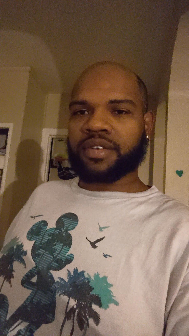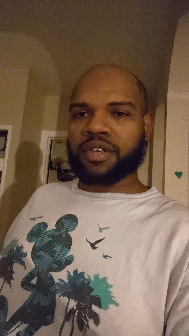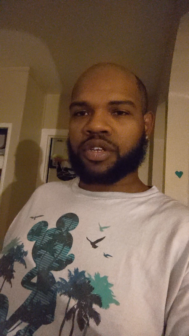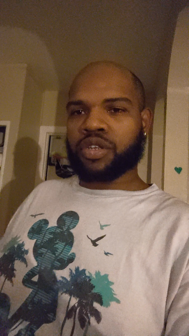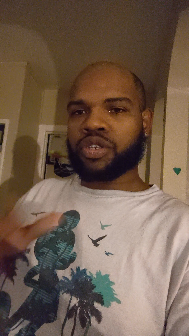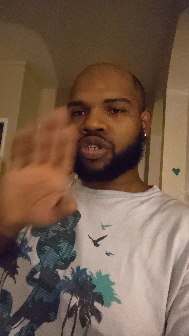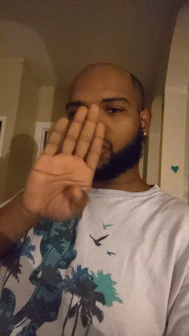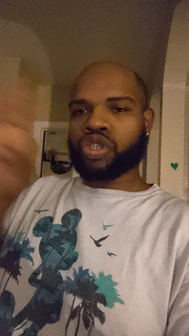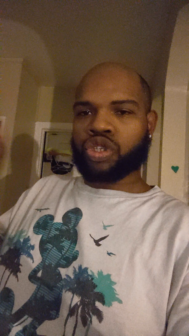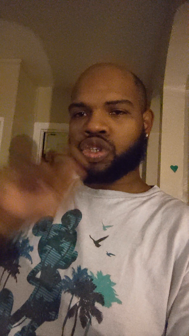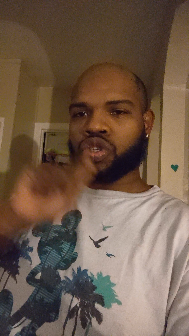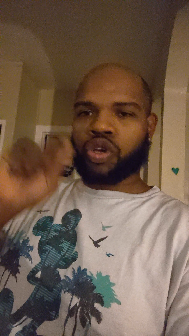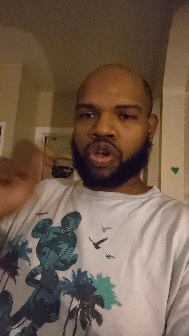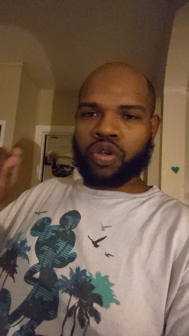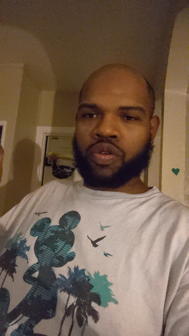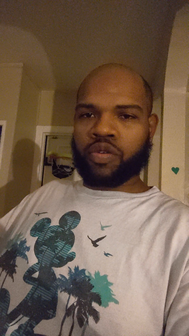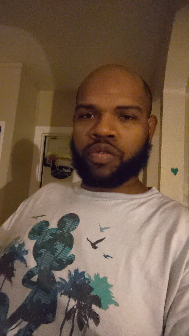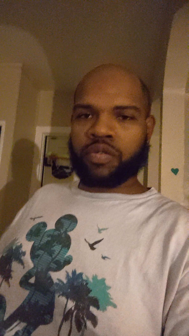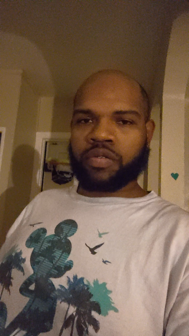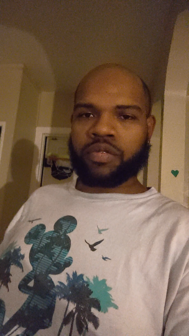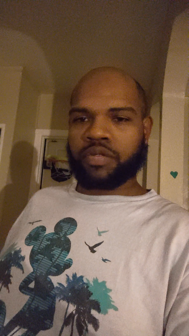chalk